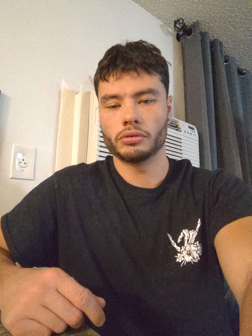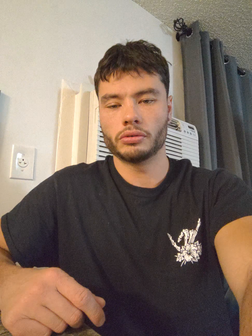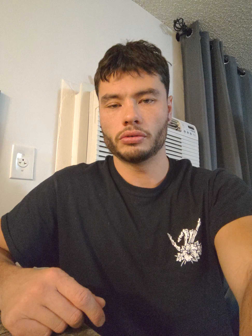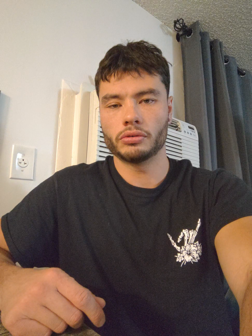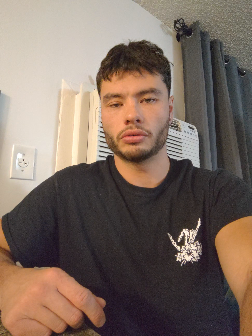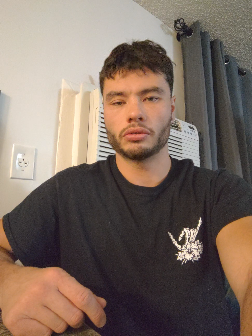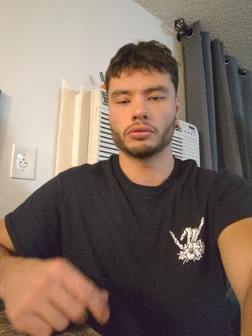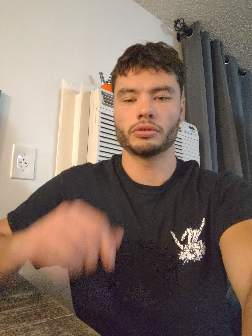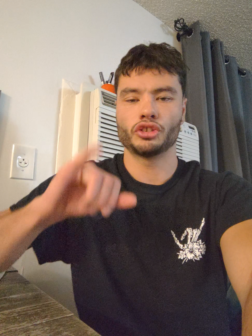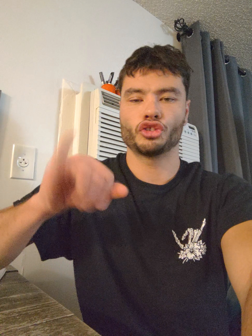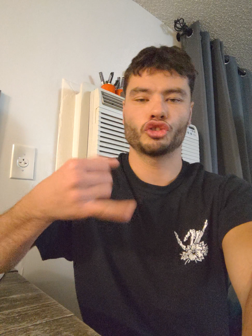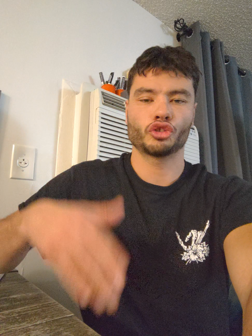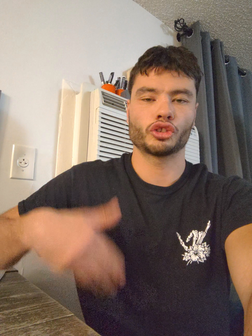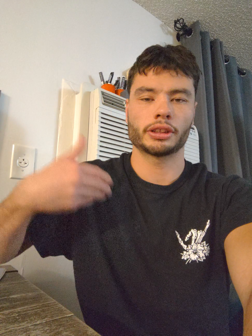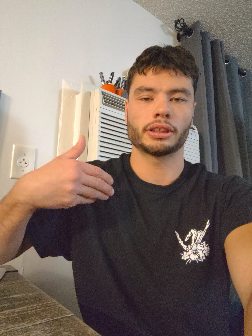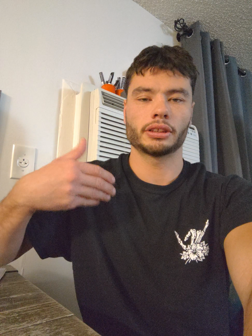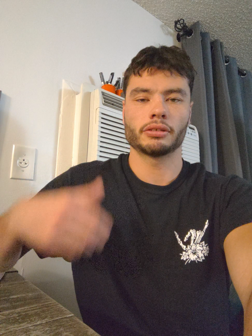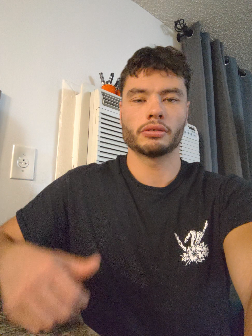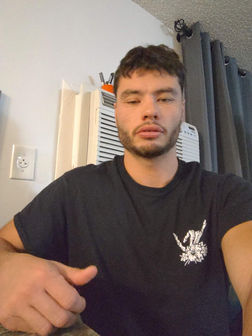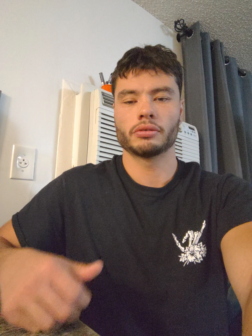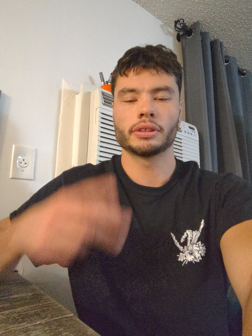jeans